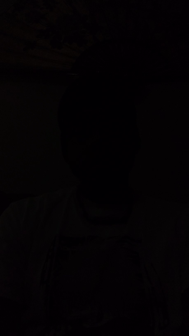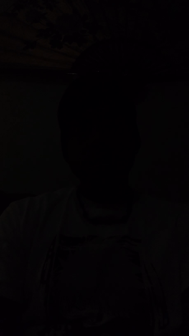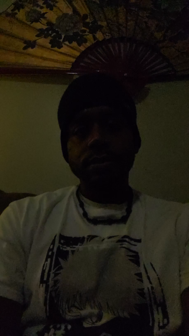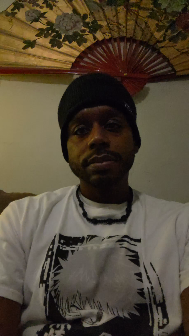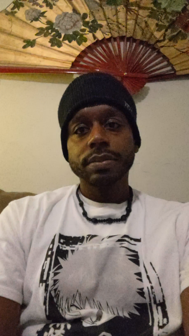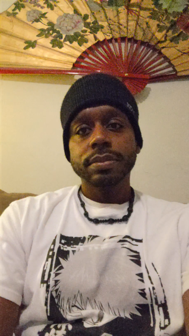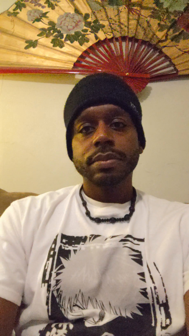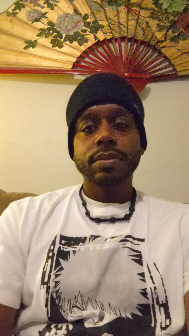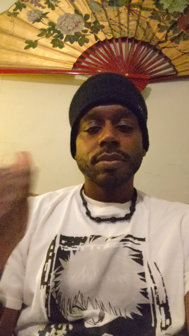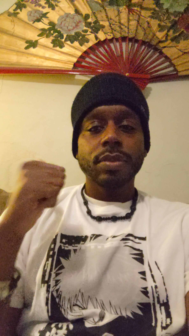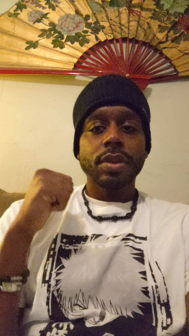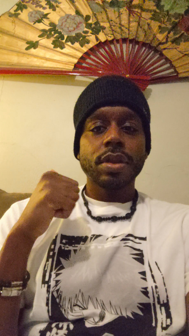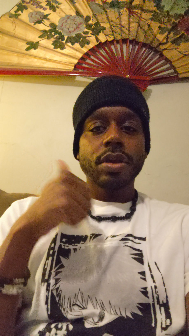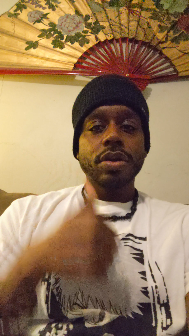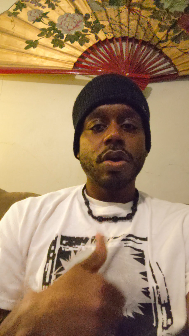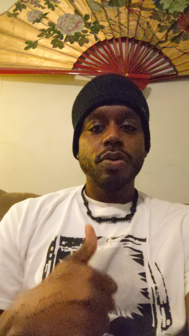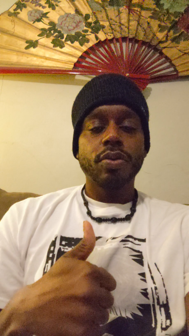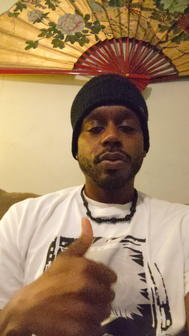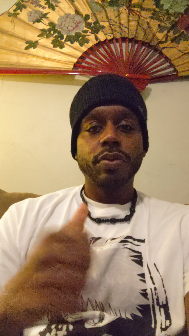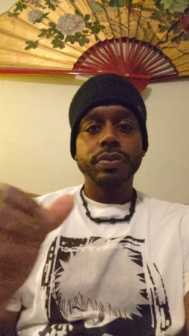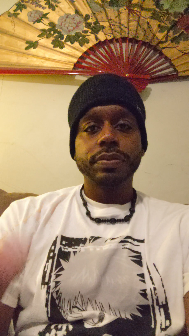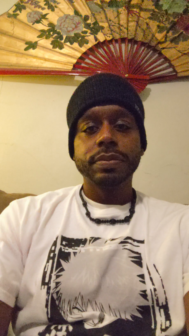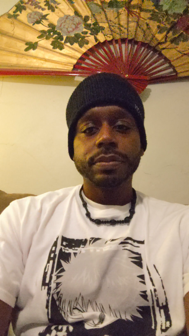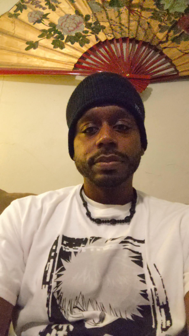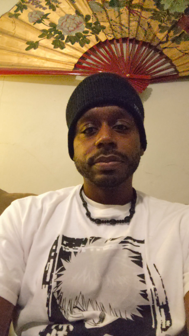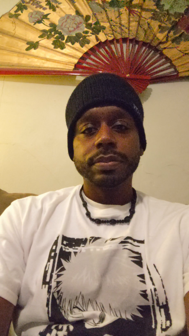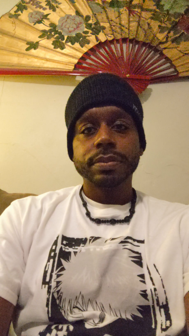coats